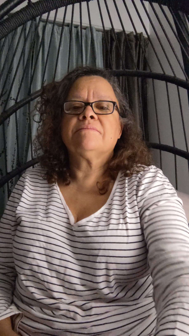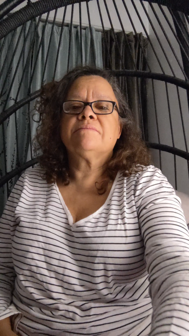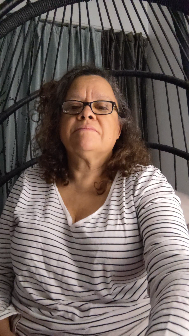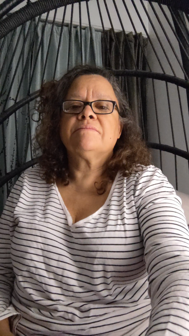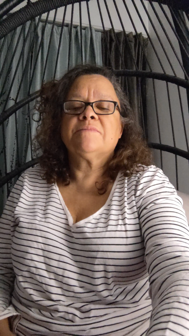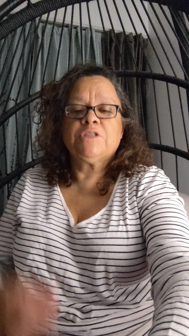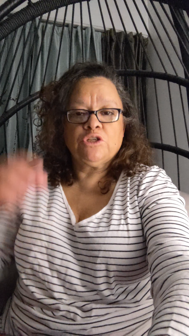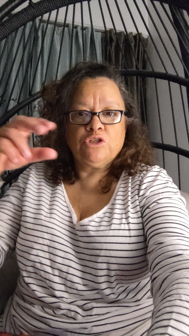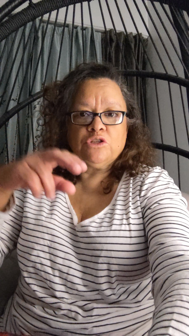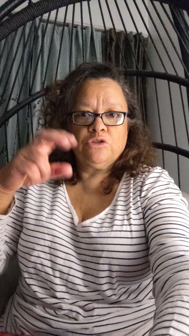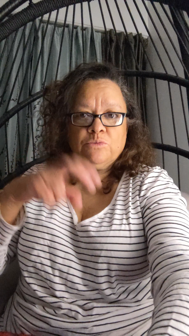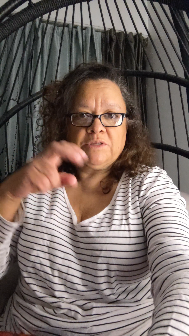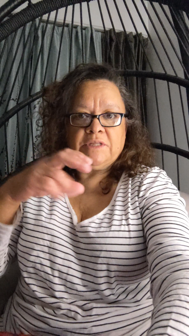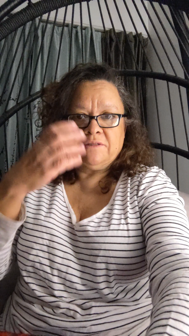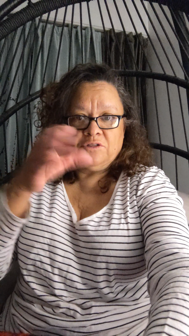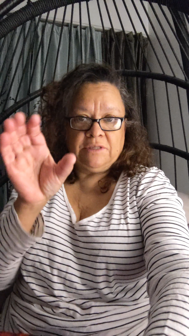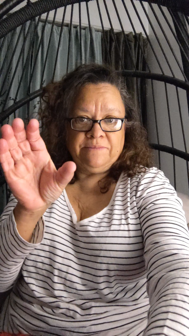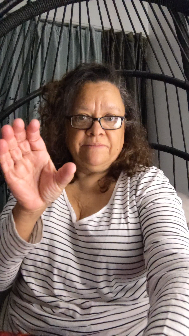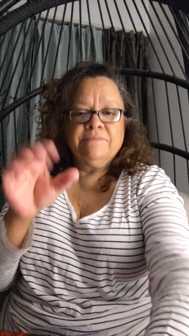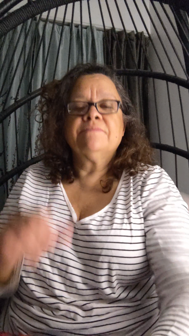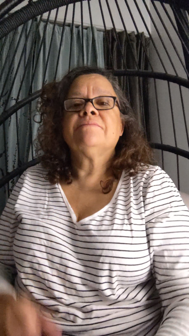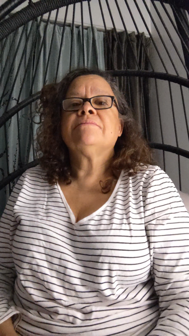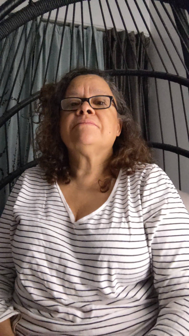potato chip